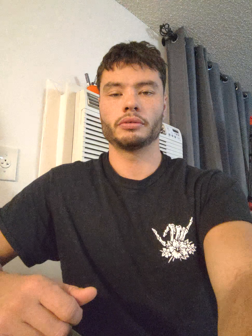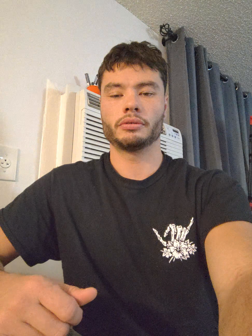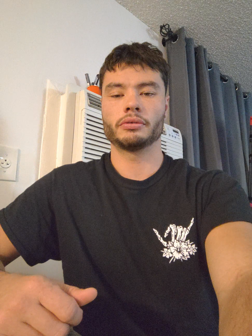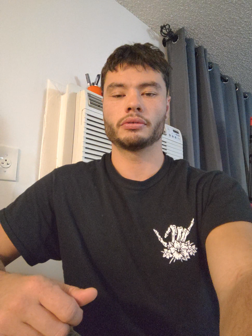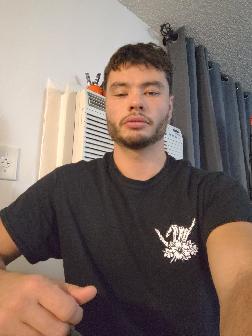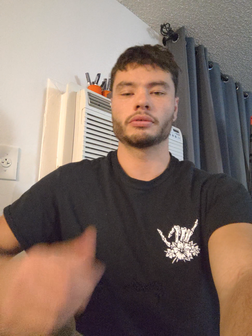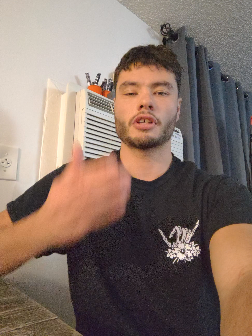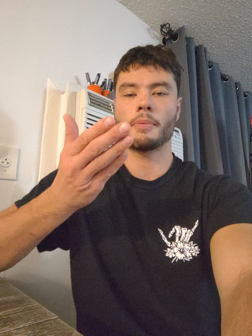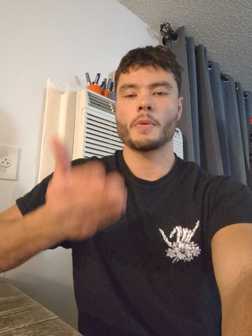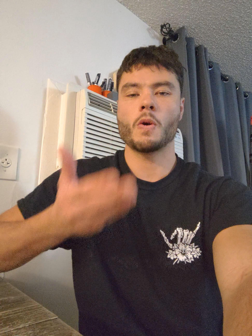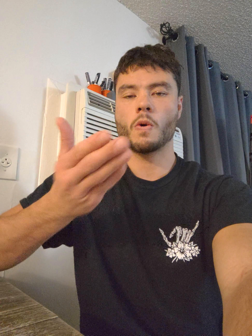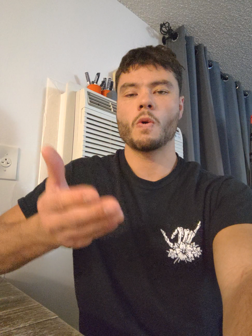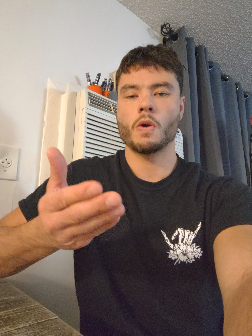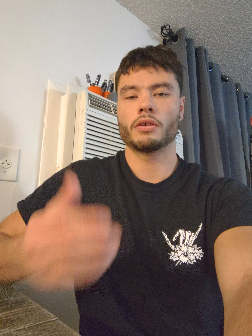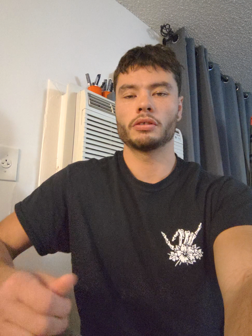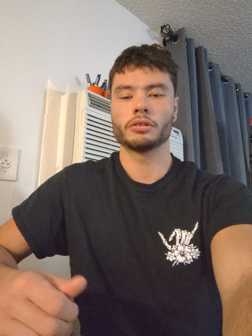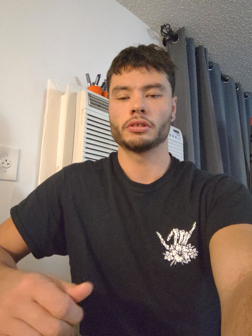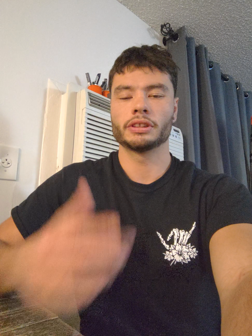boat